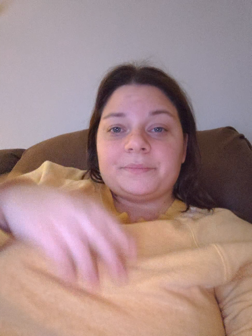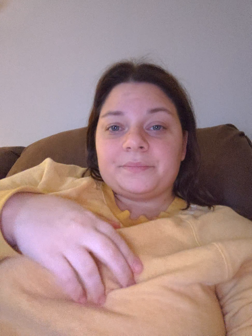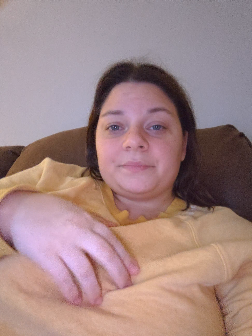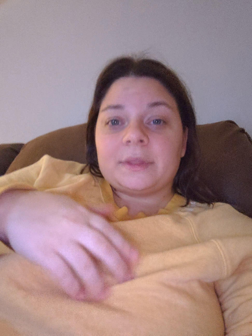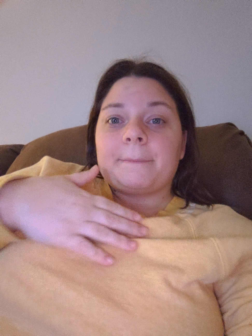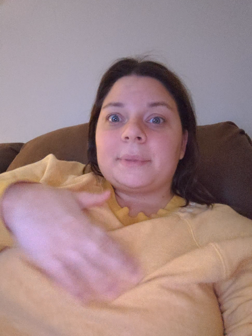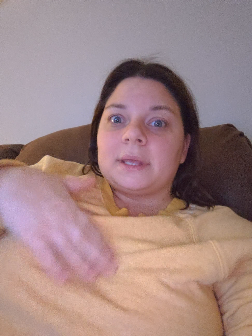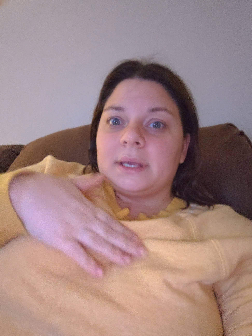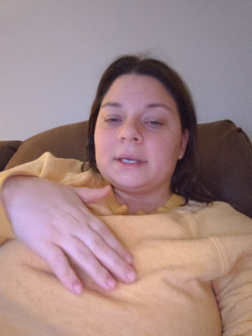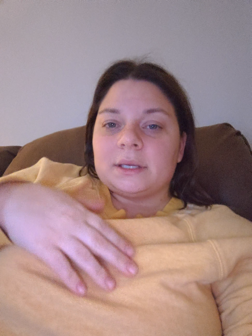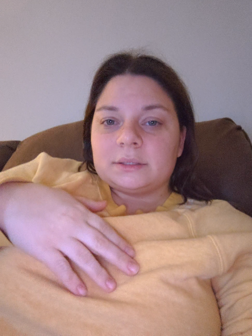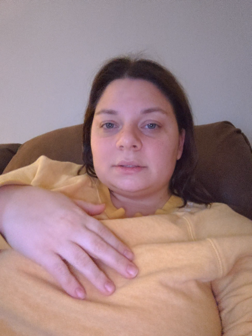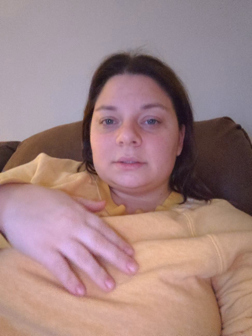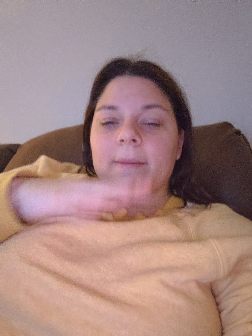please